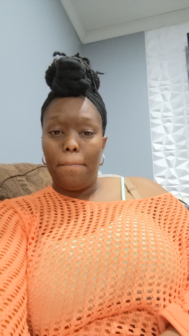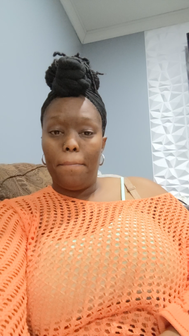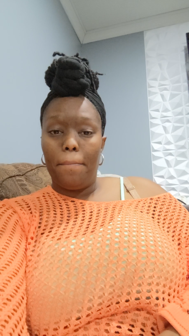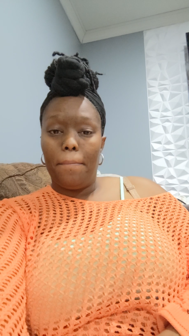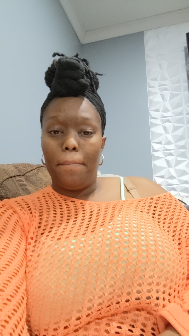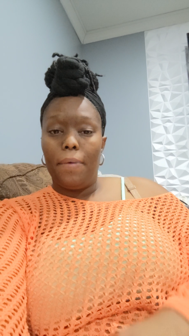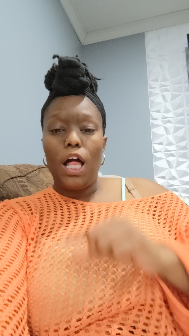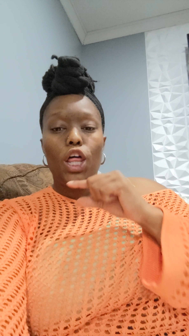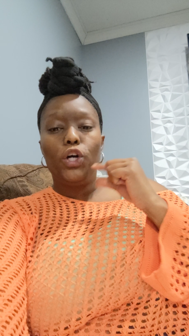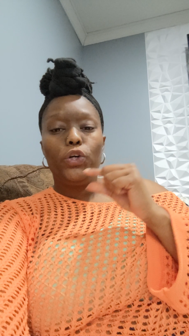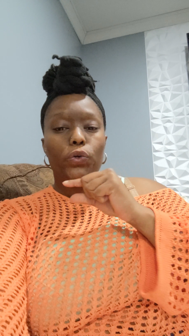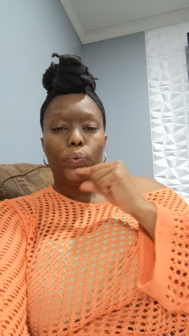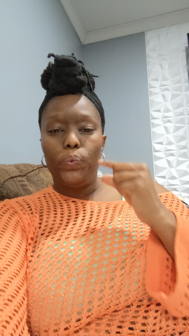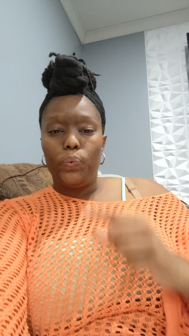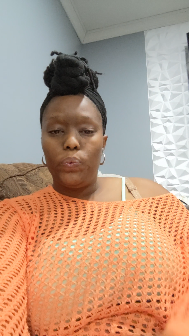glue